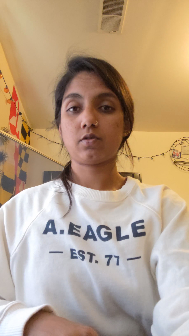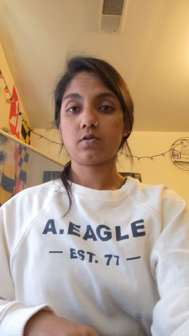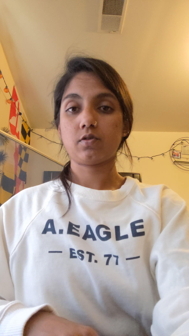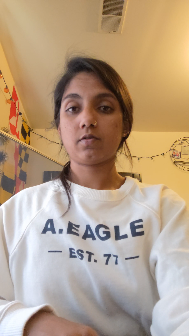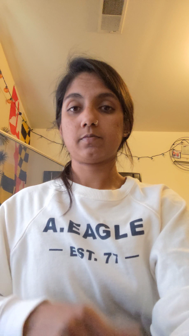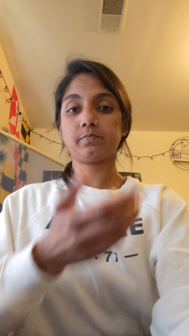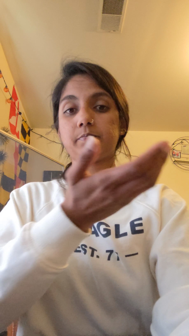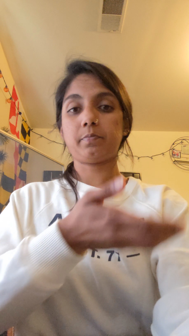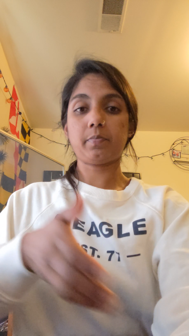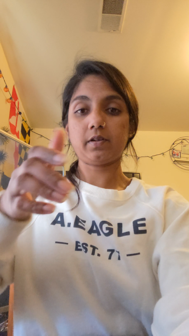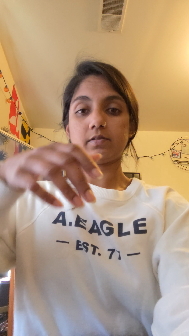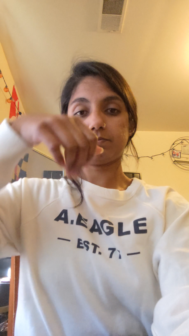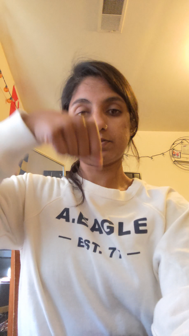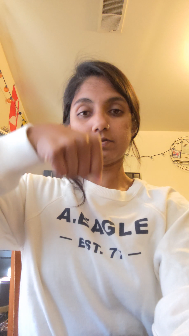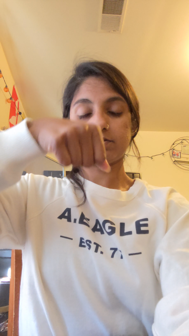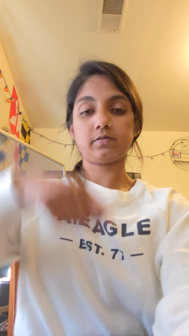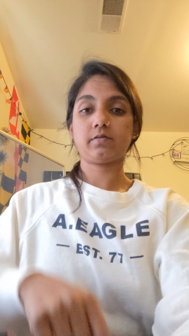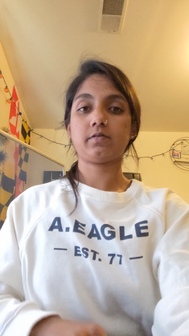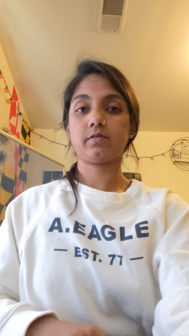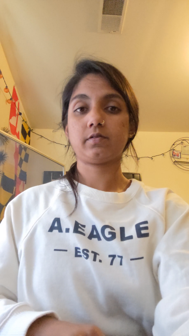basket